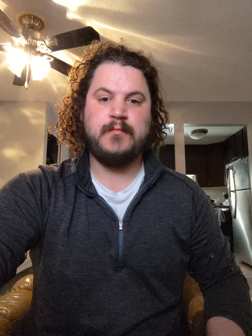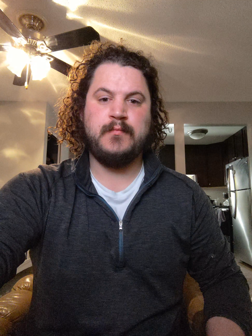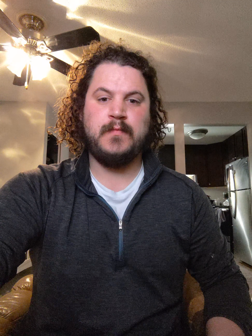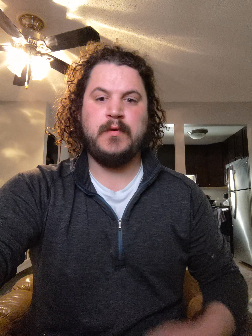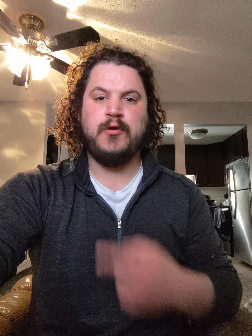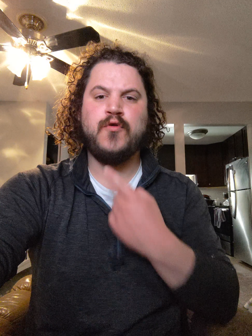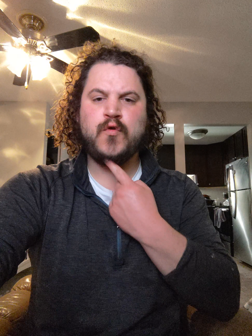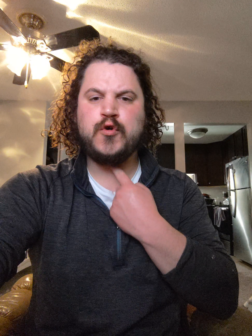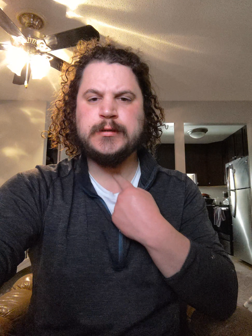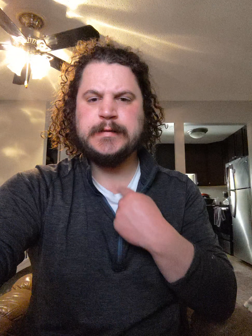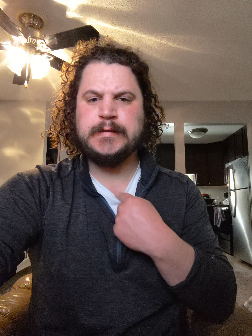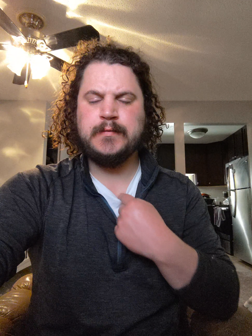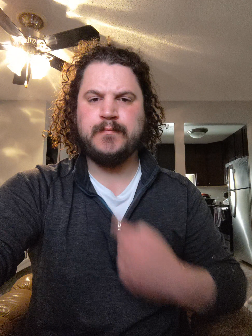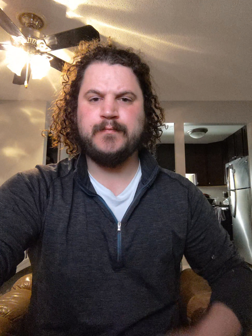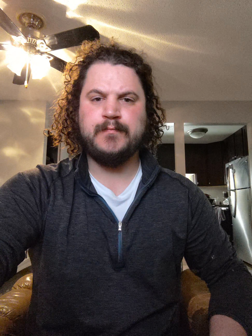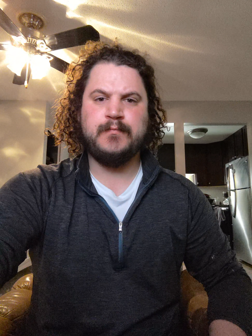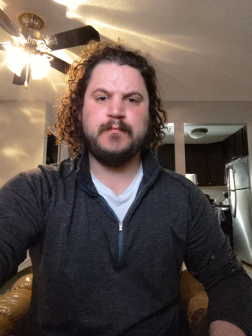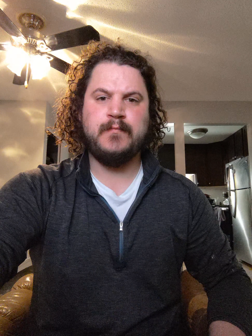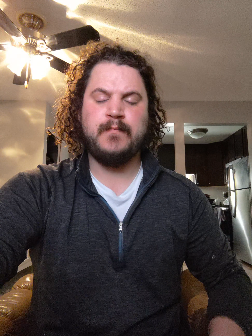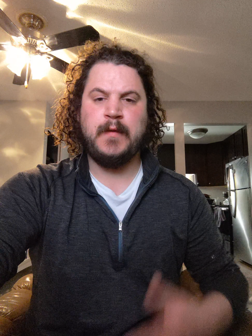thirsty